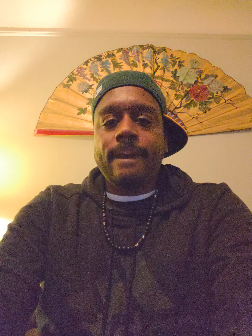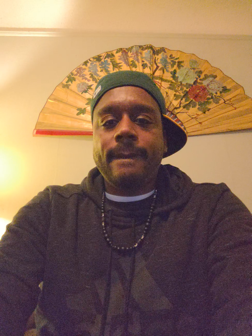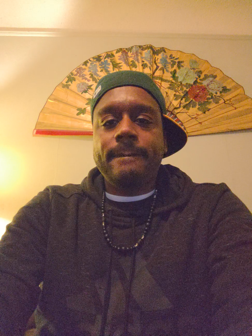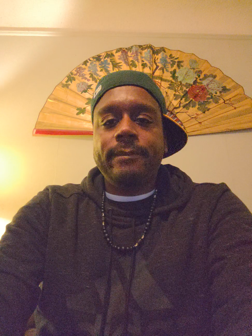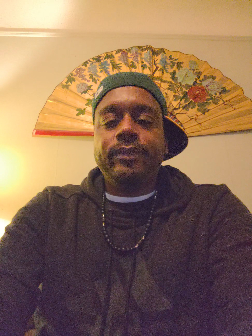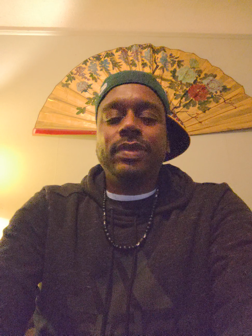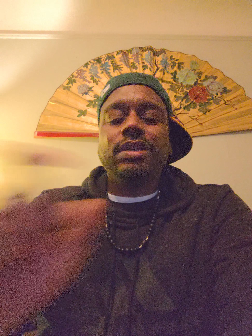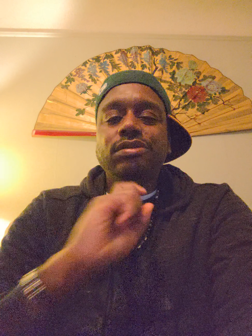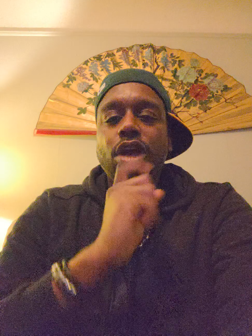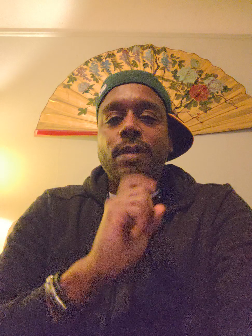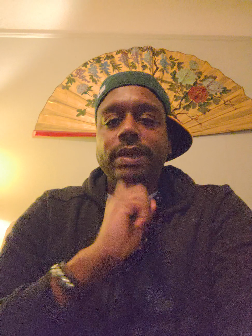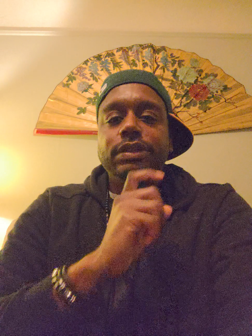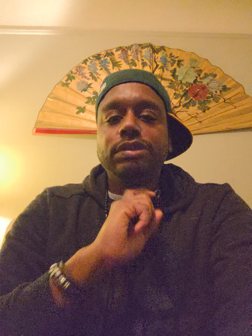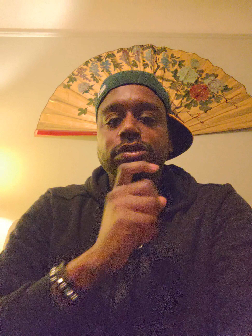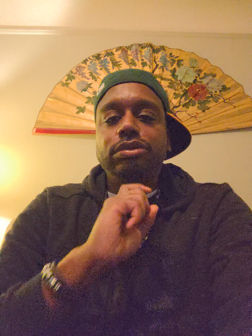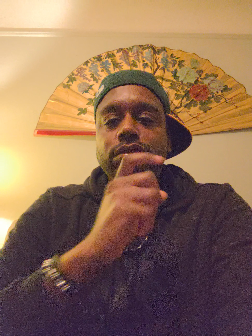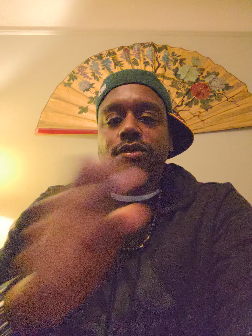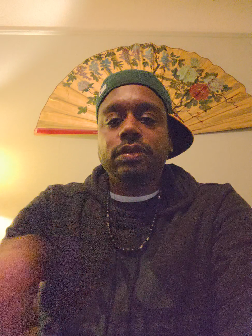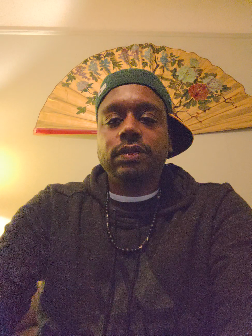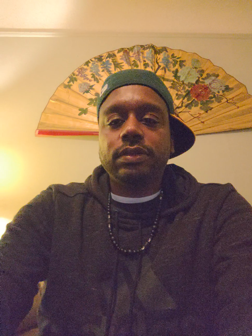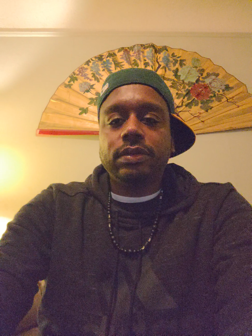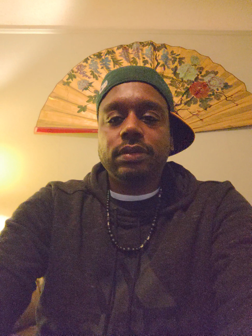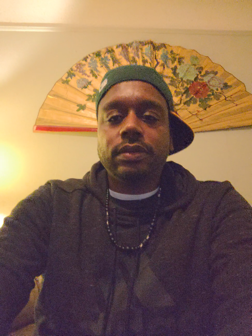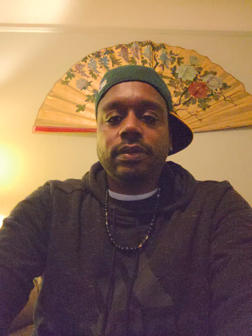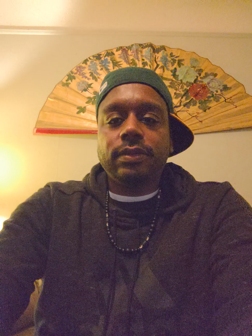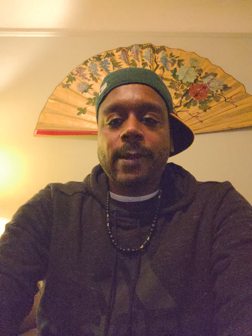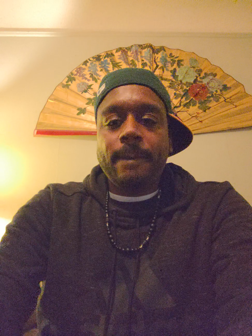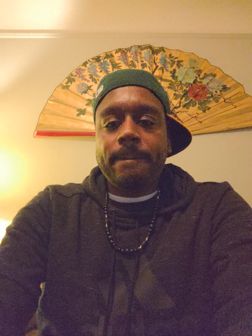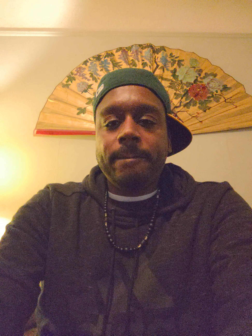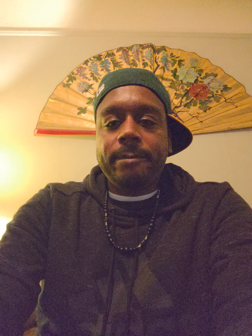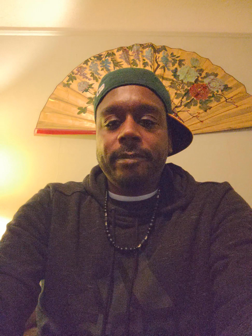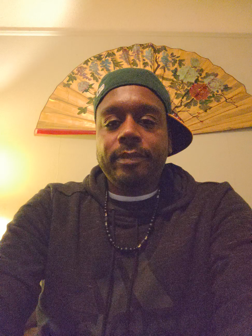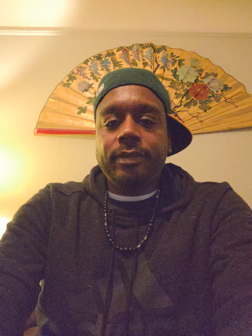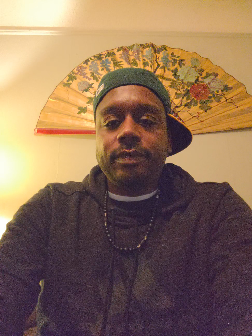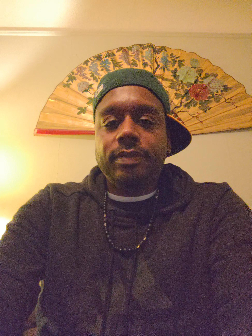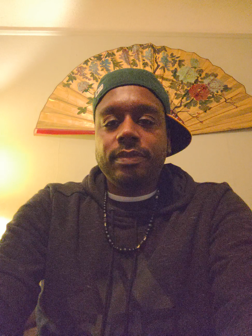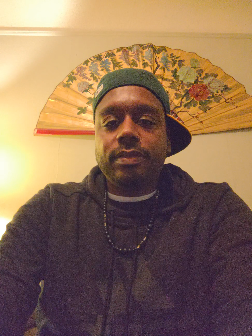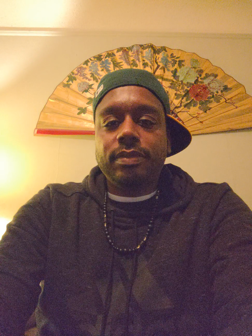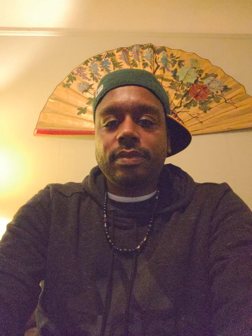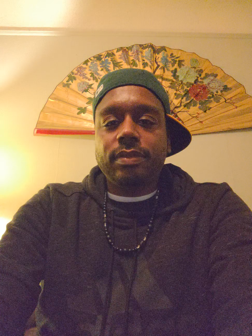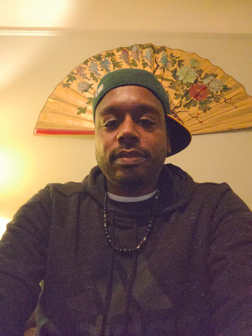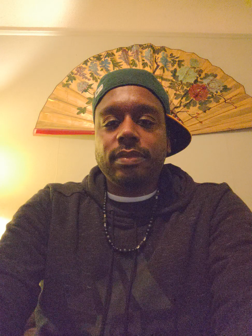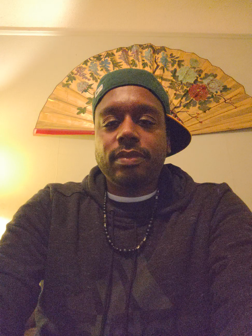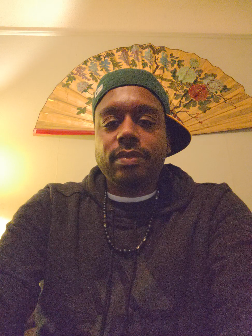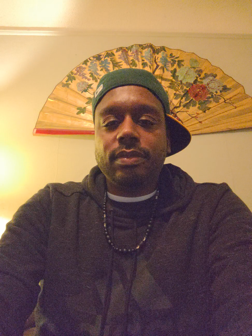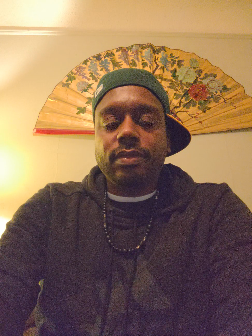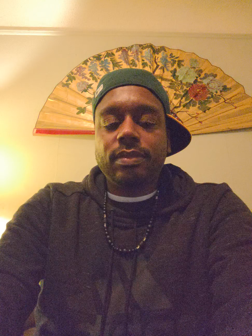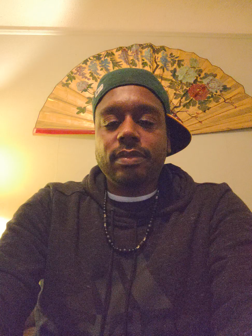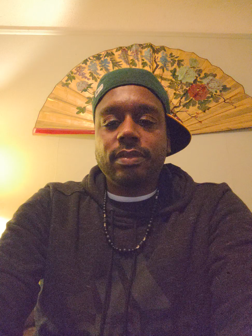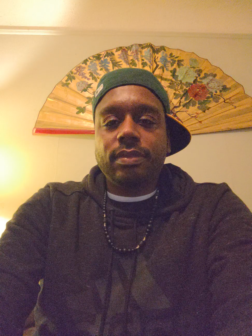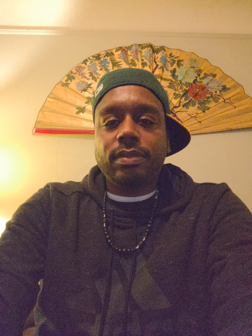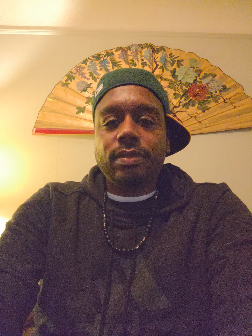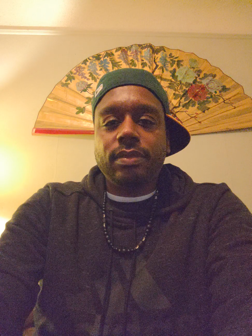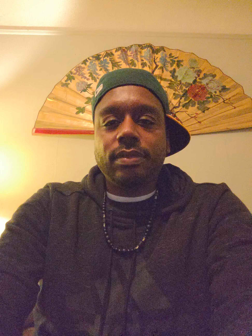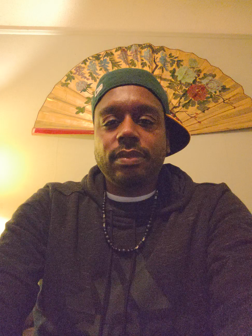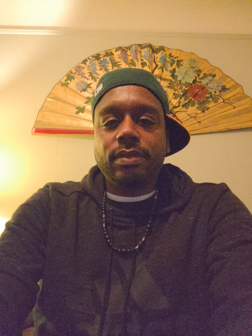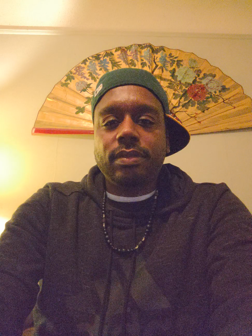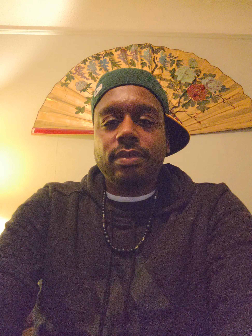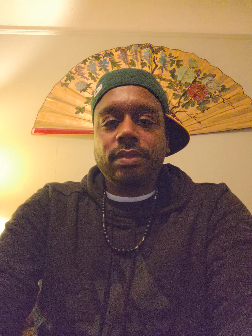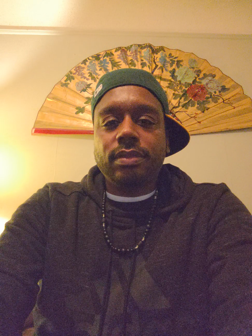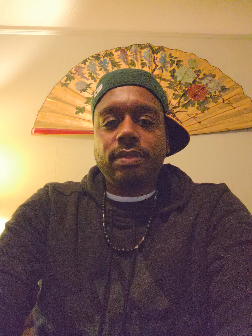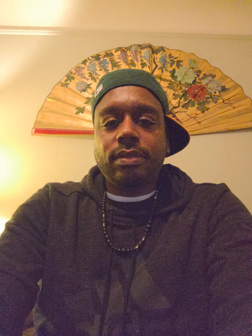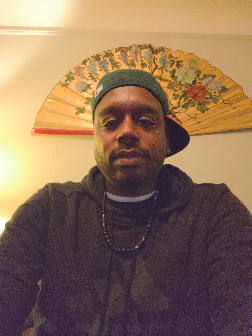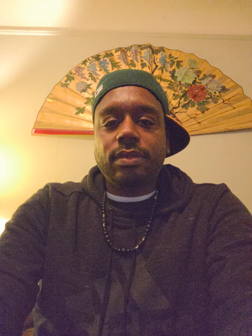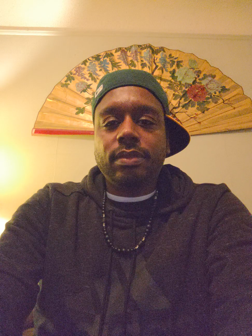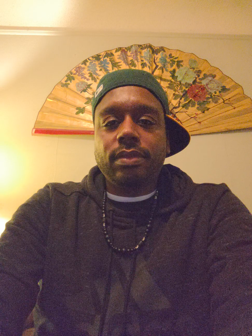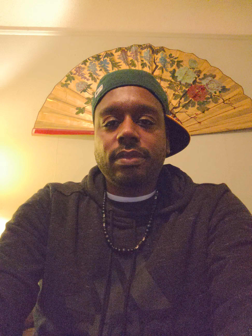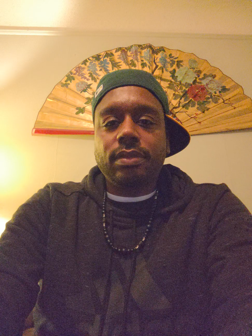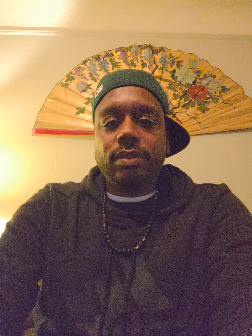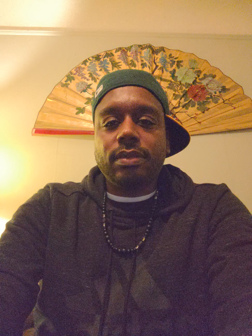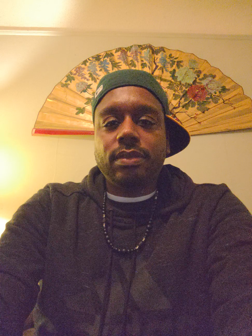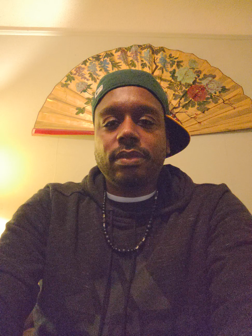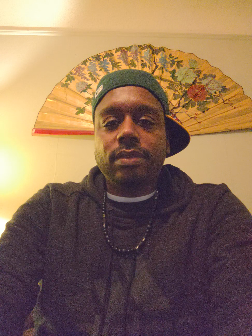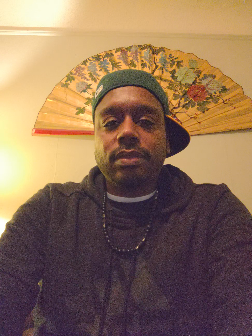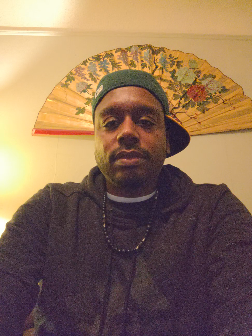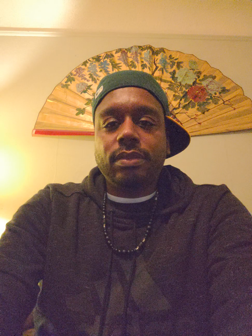garbage